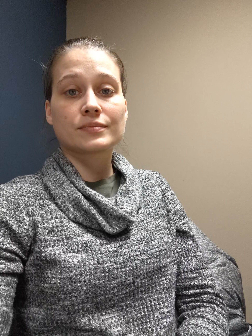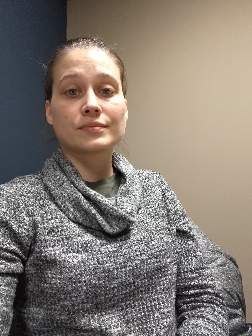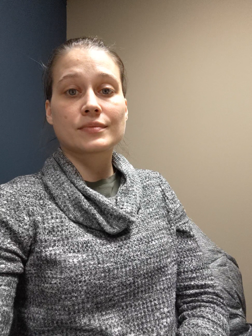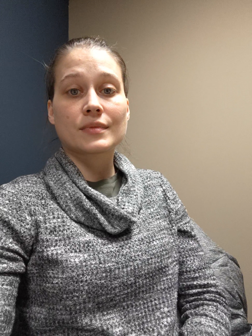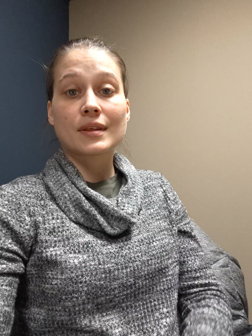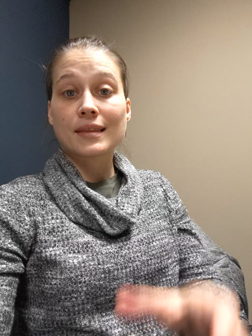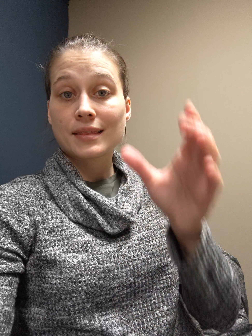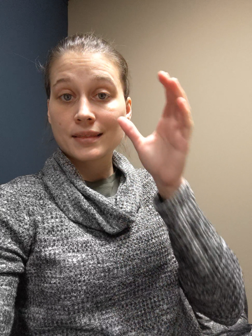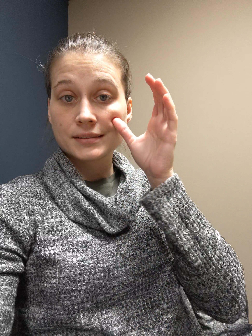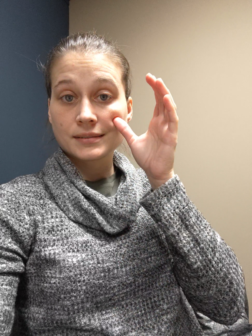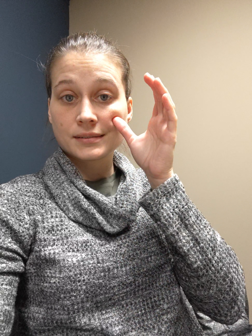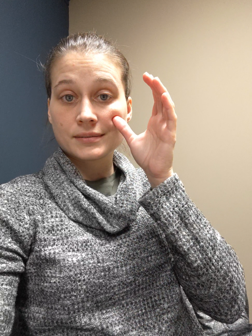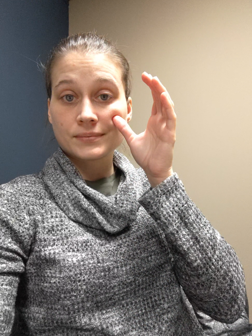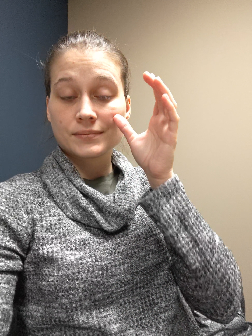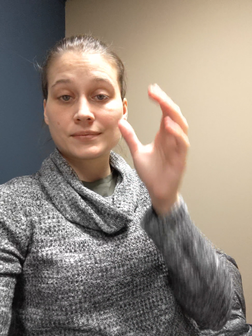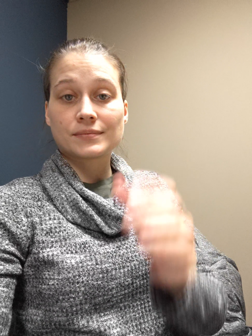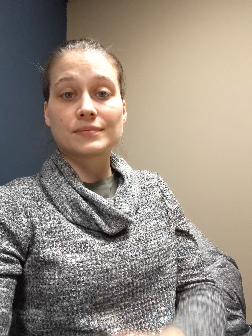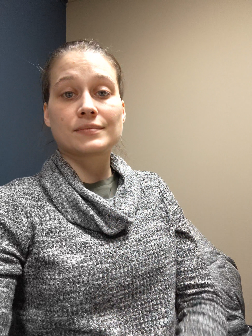listen